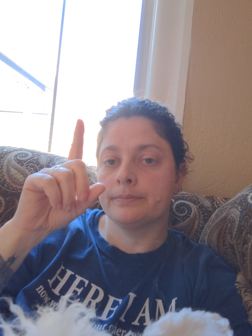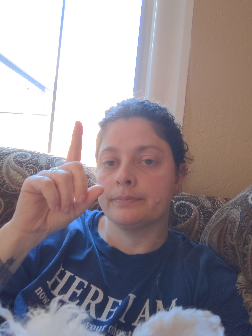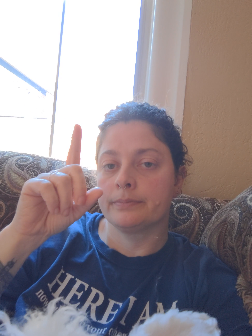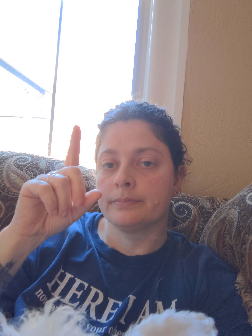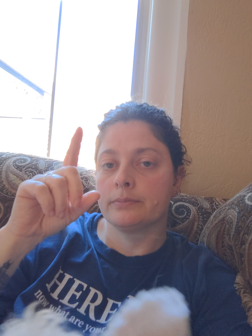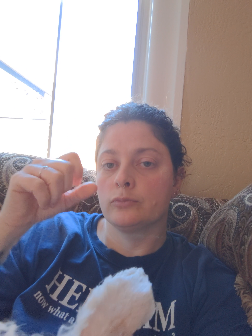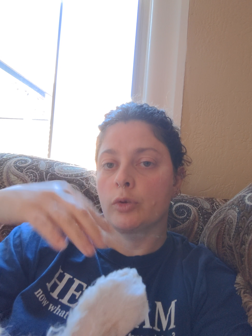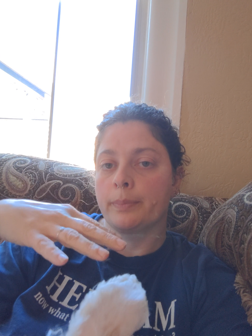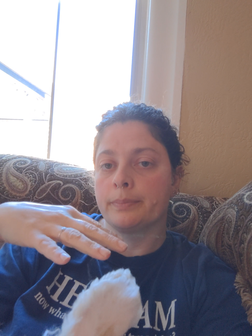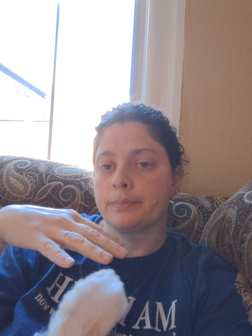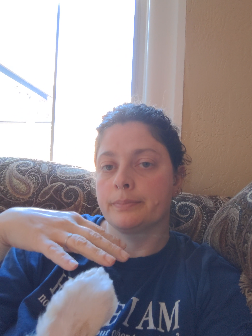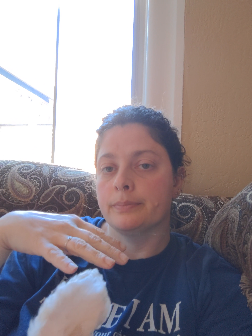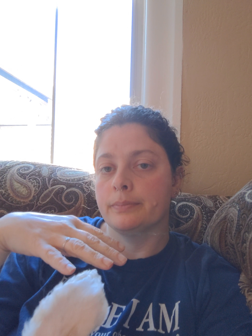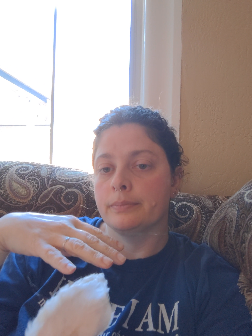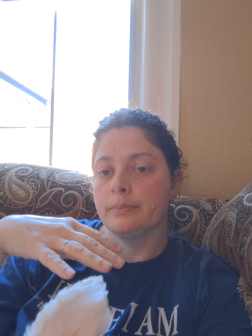drop